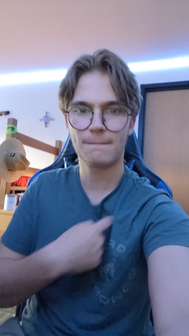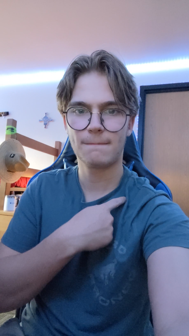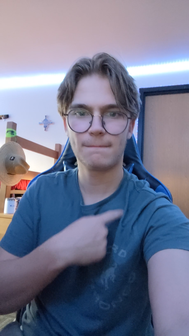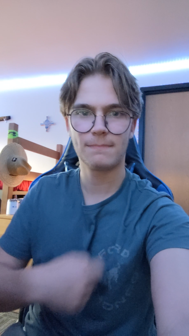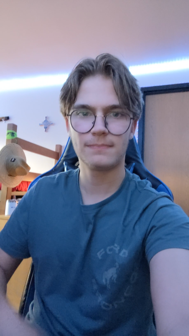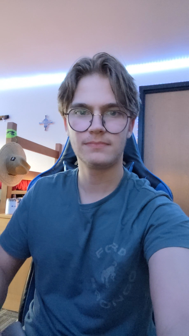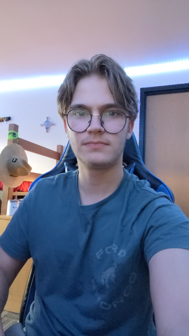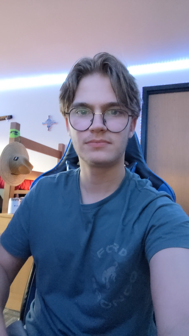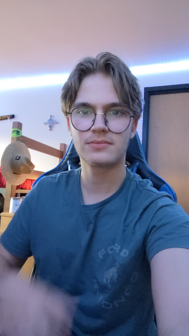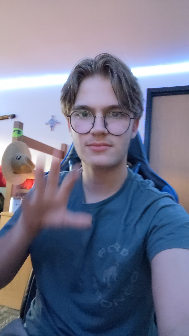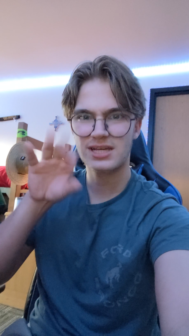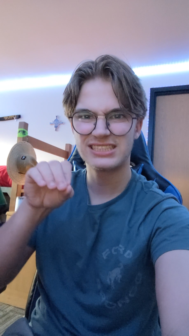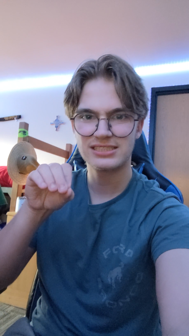bite